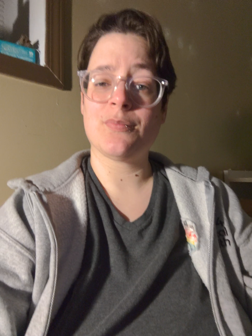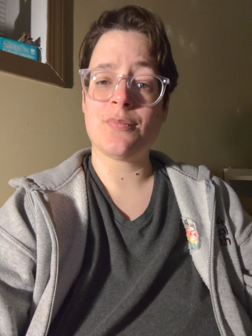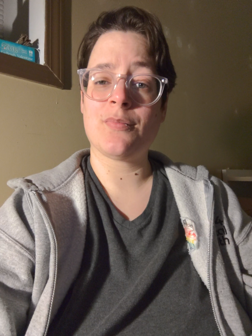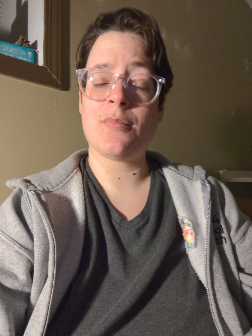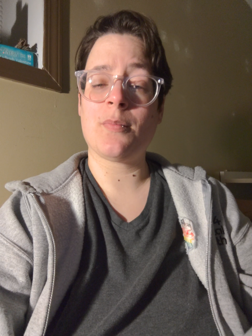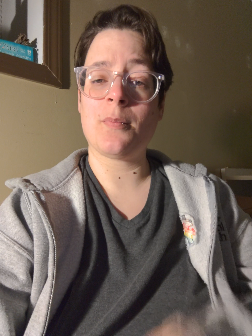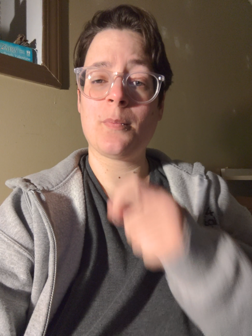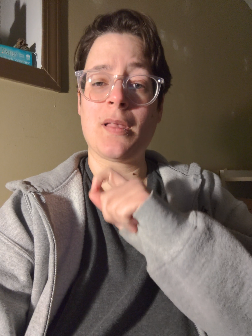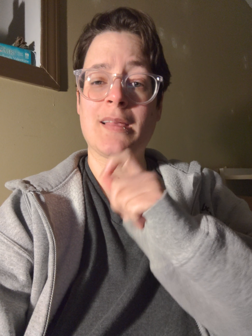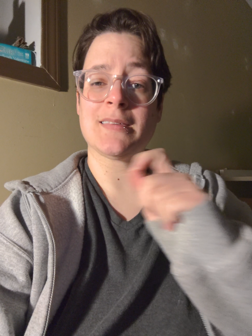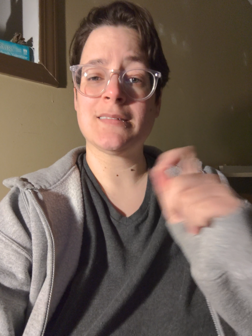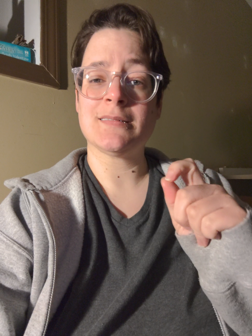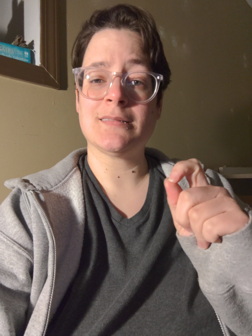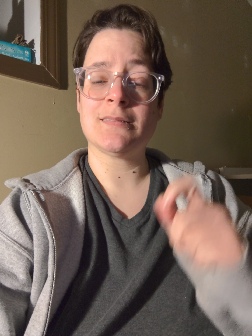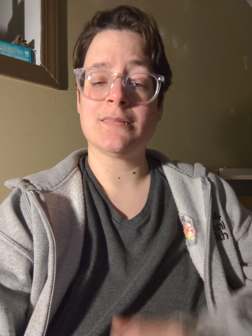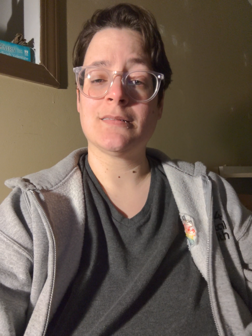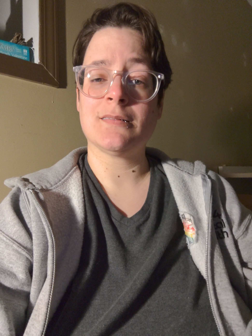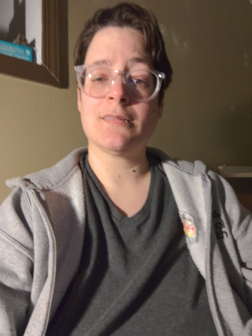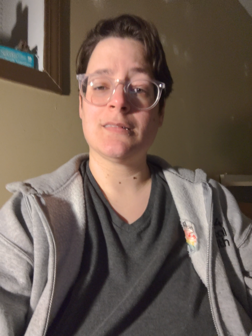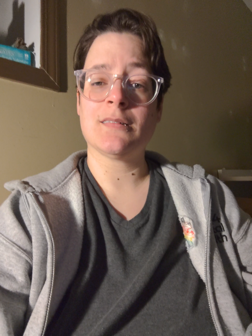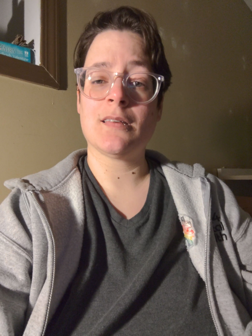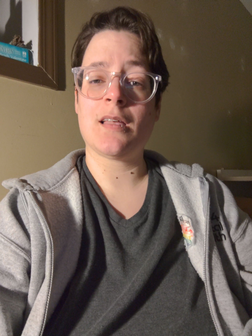pen